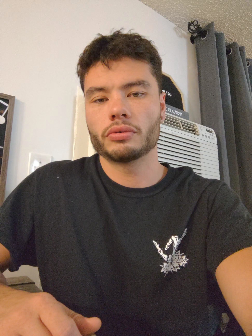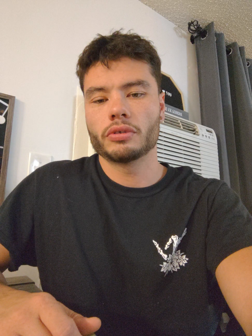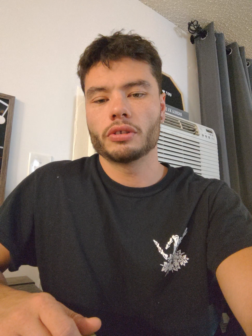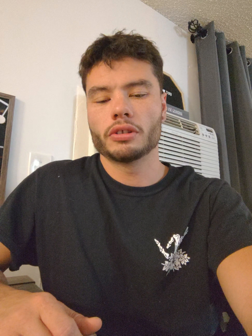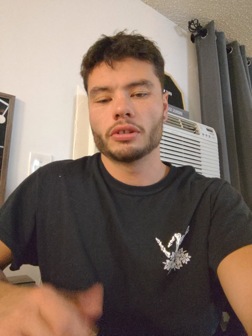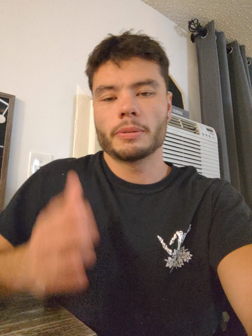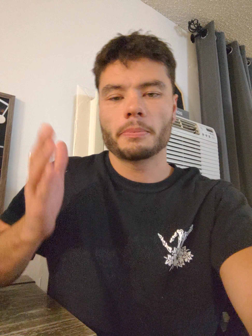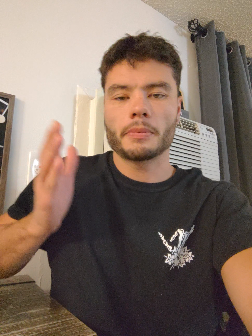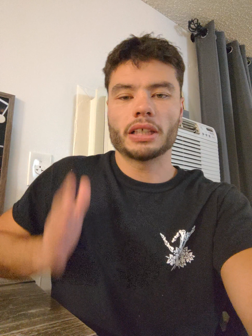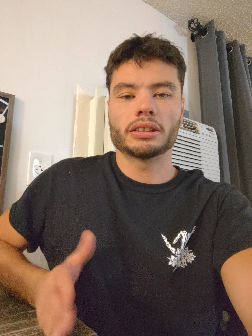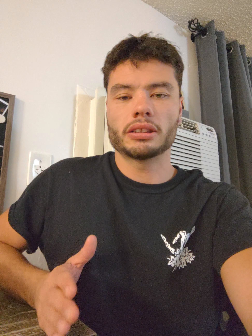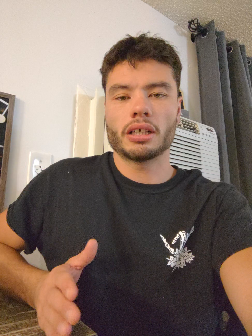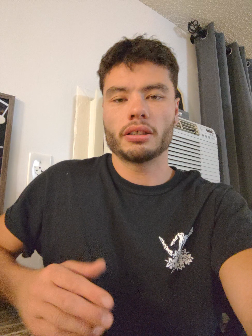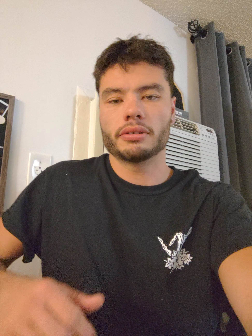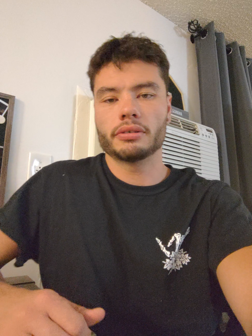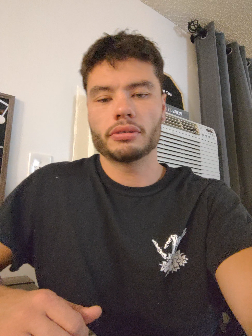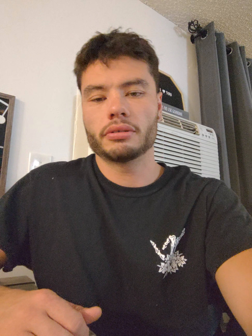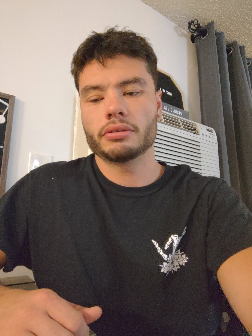beside